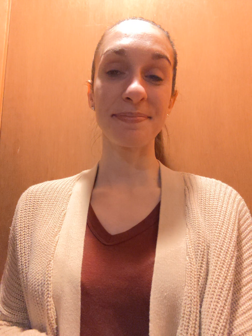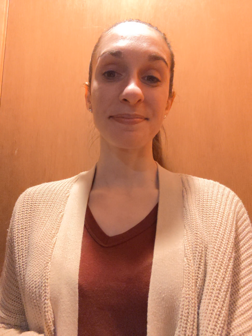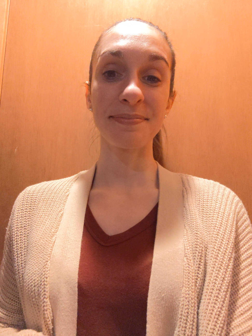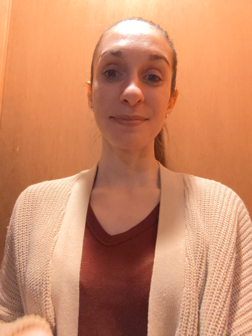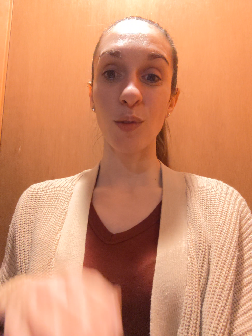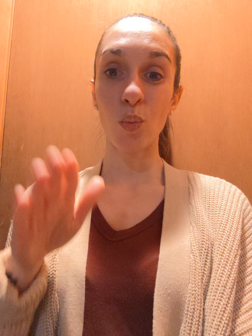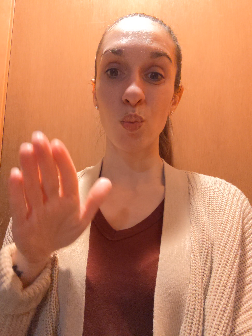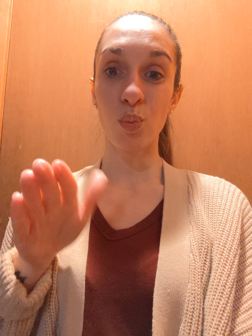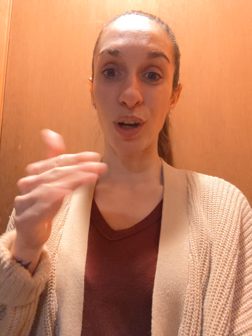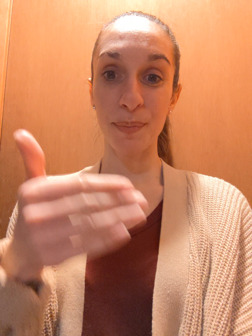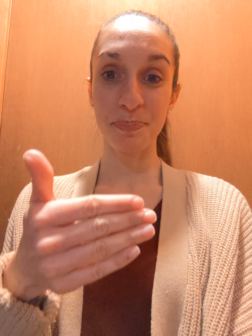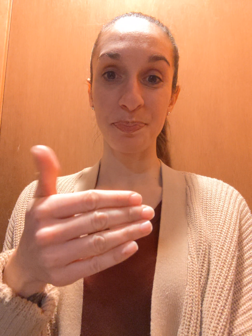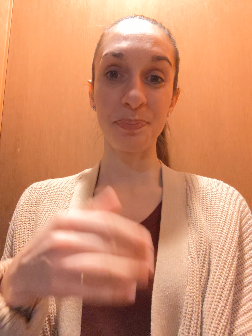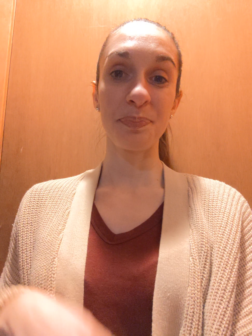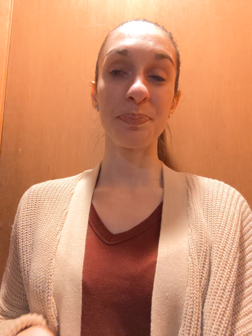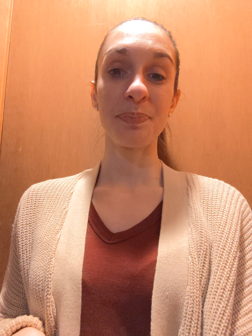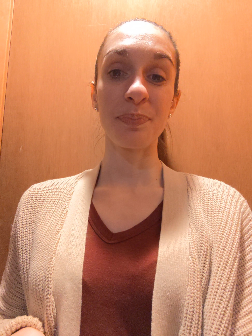room